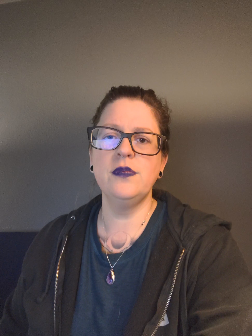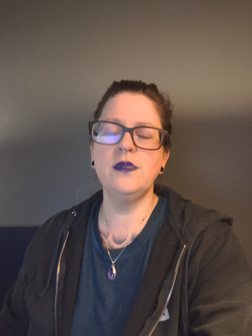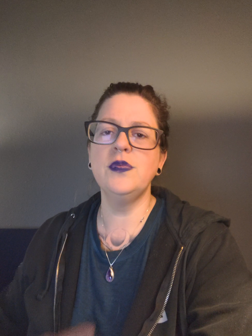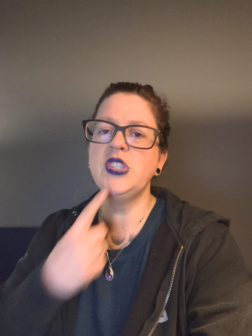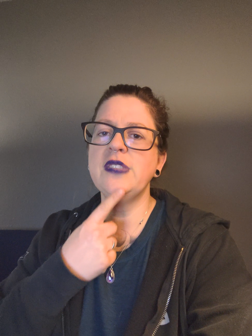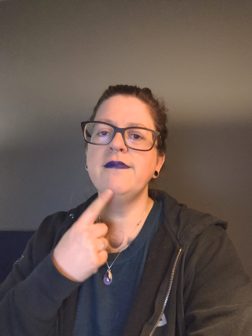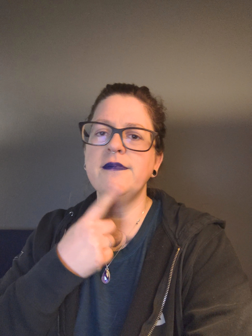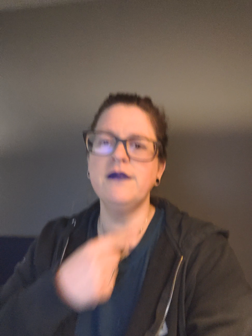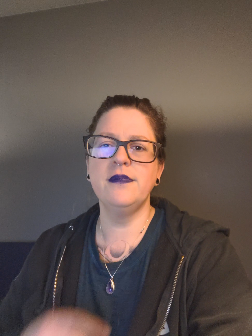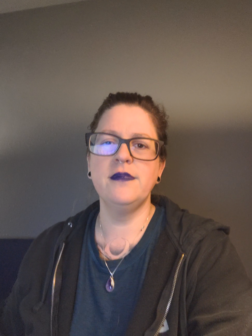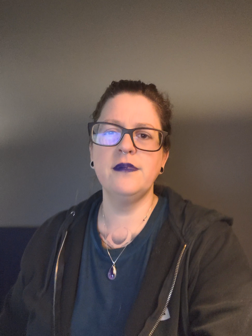chin